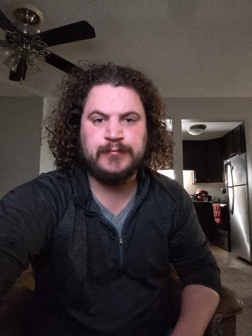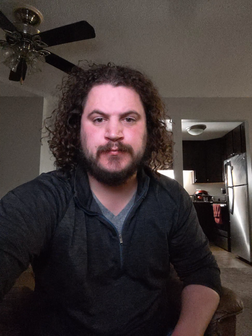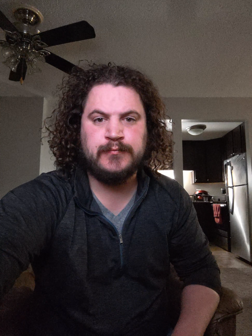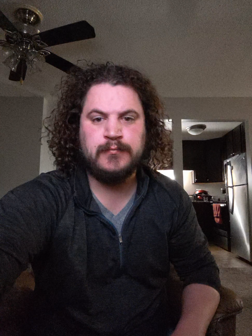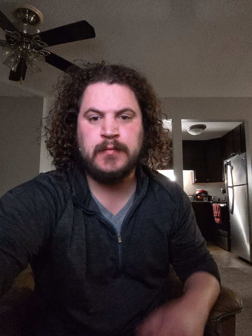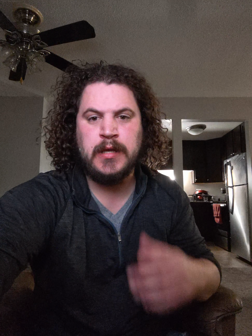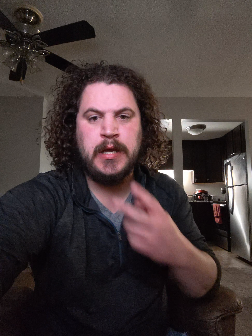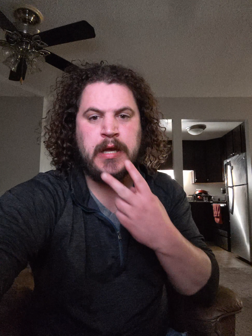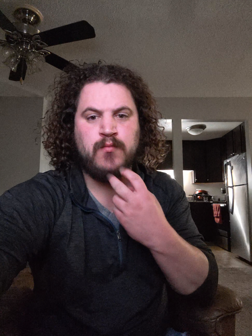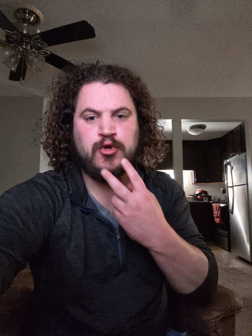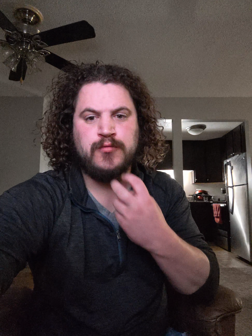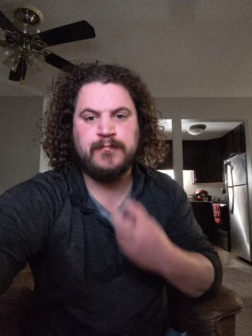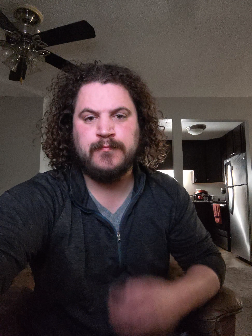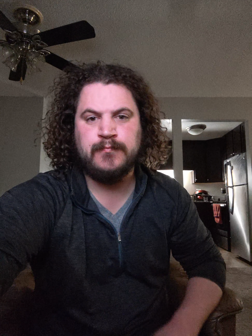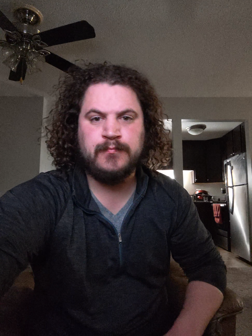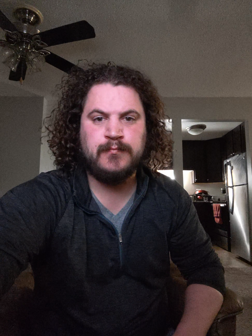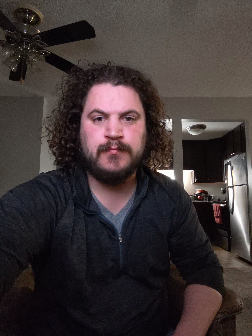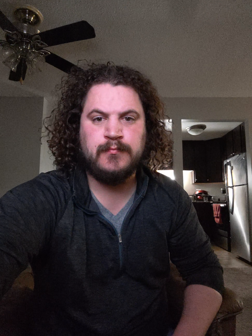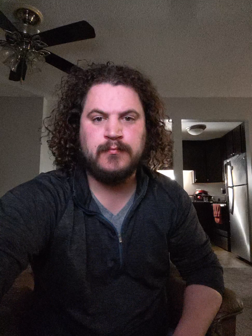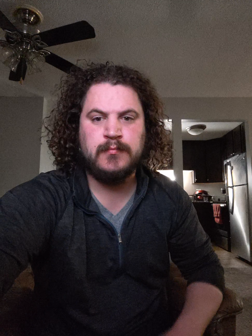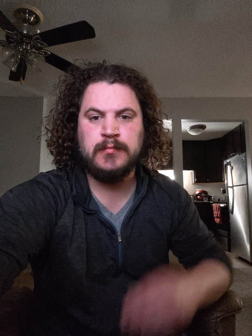underwear